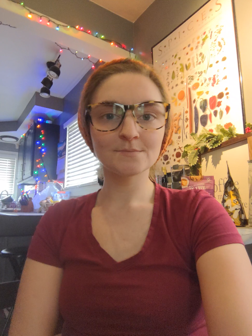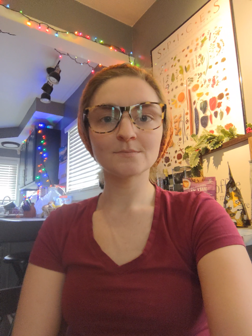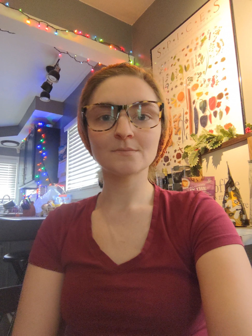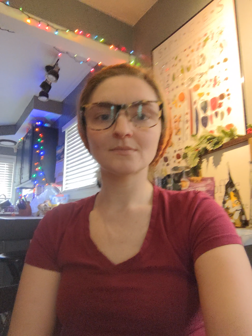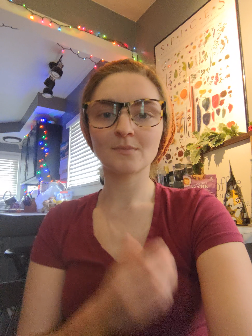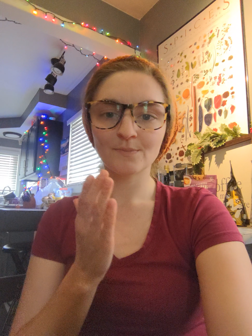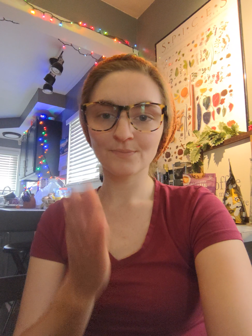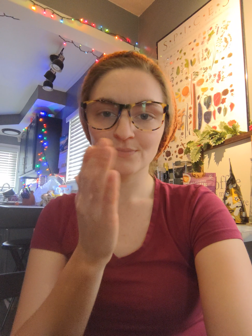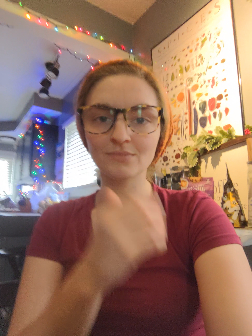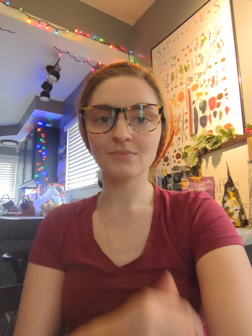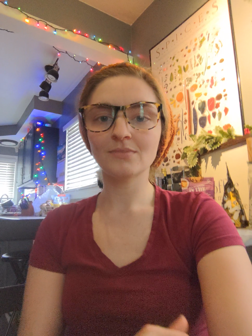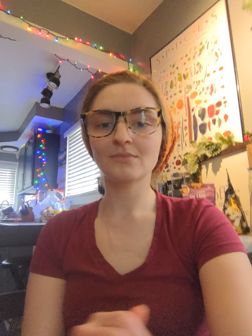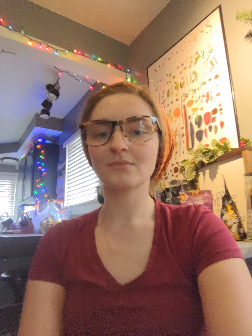boat